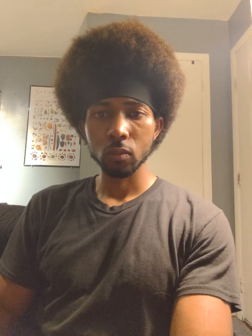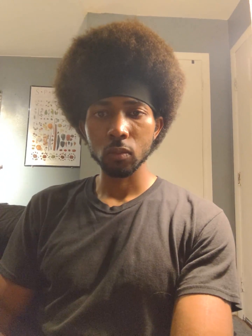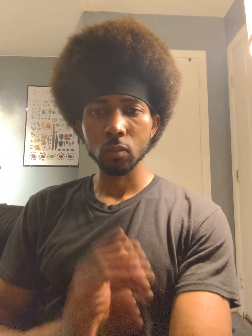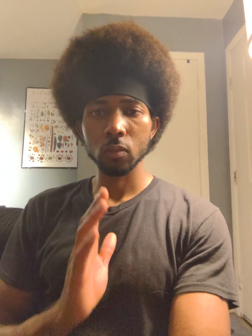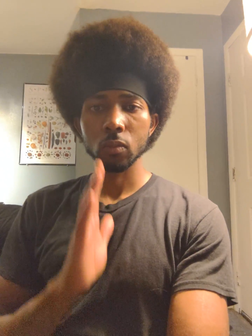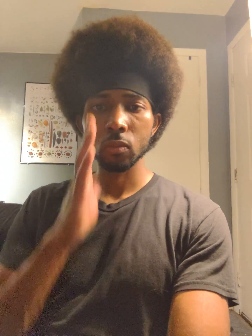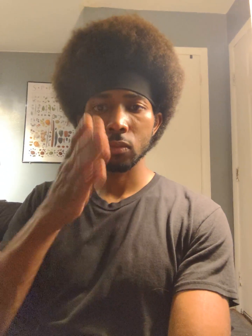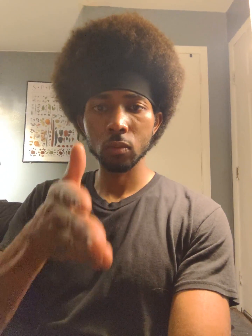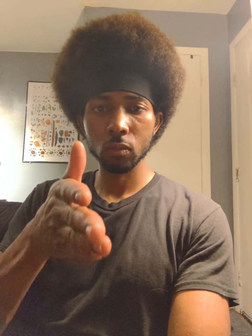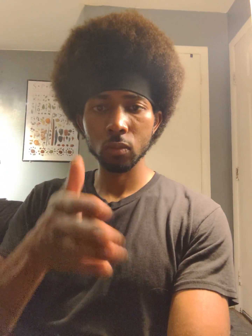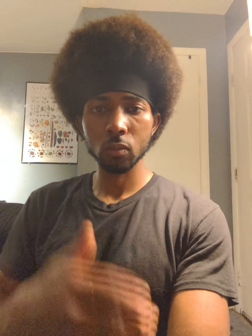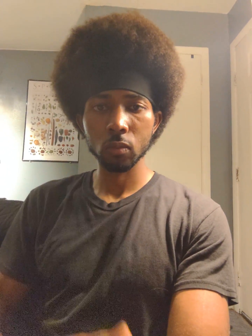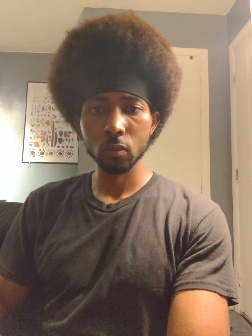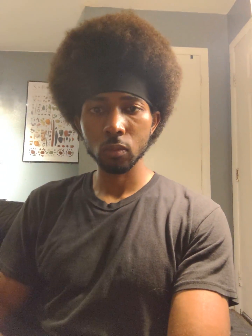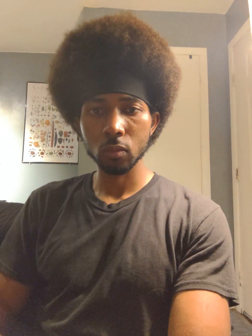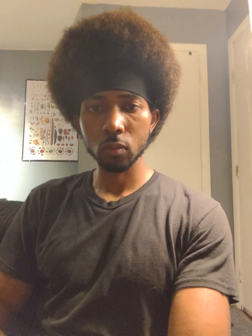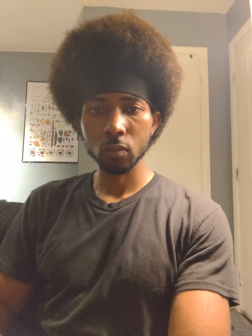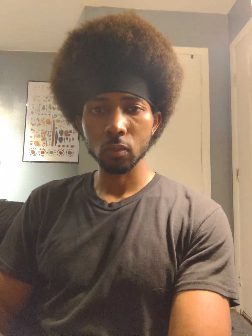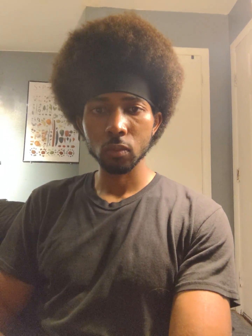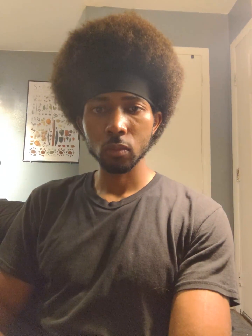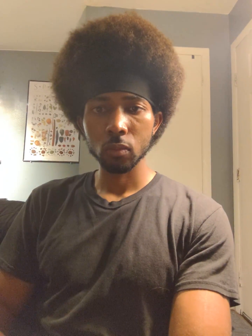over